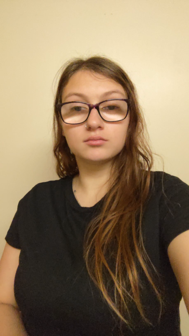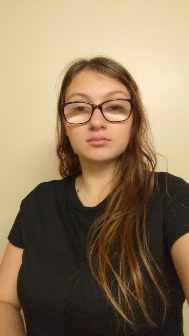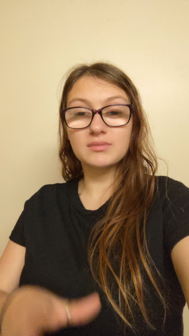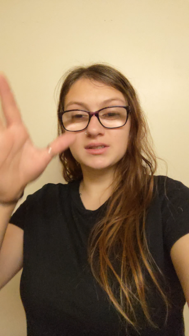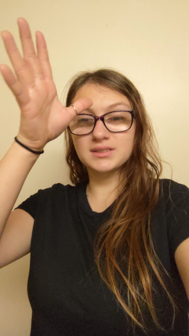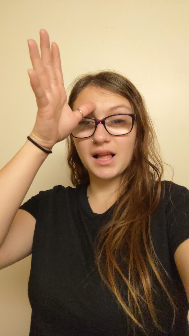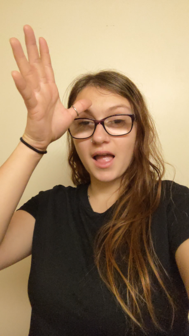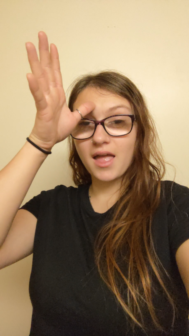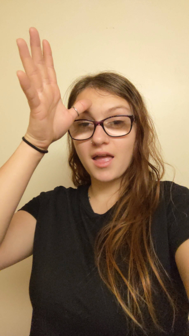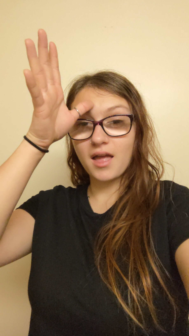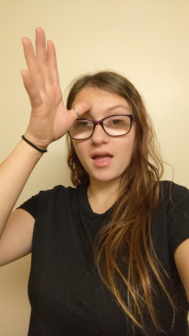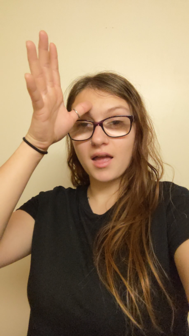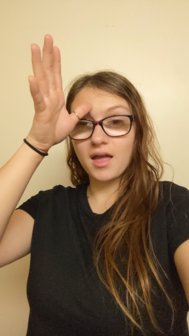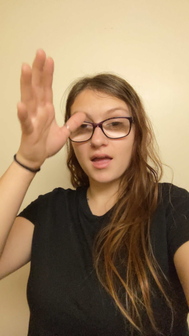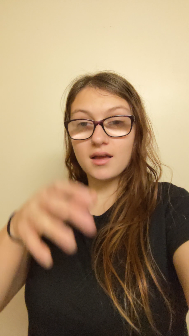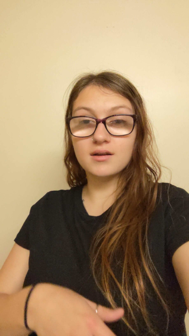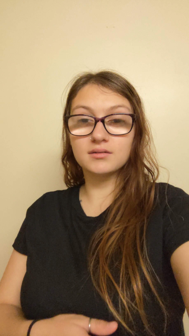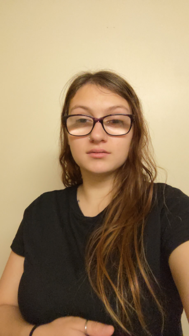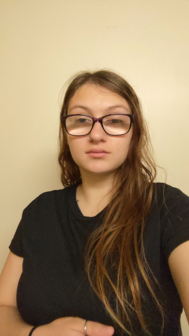daddy